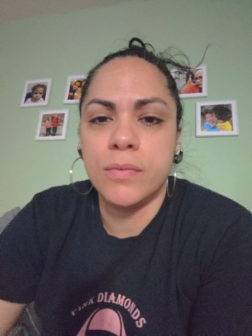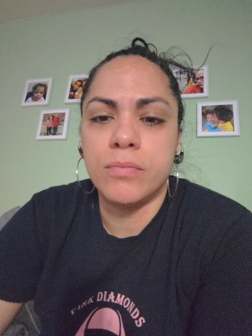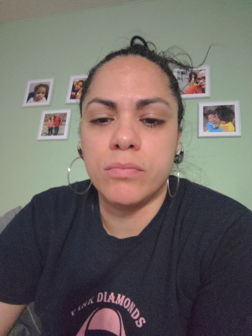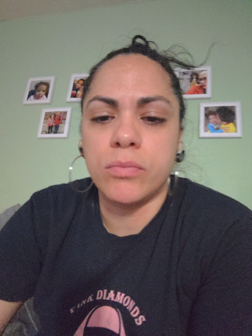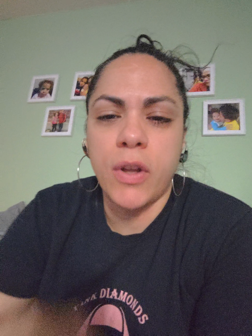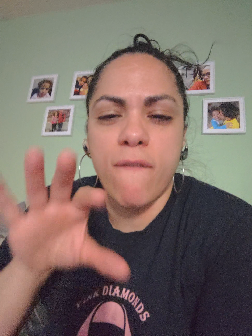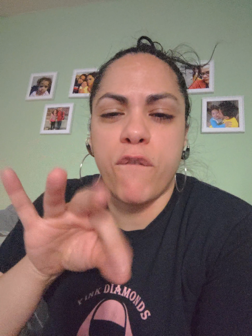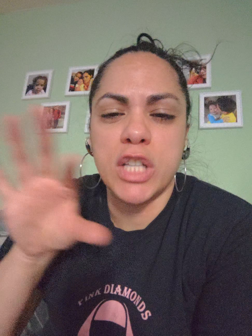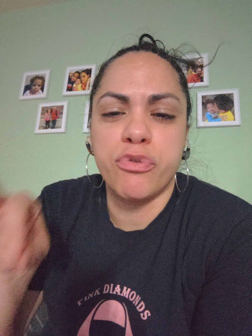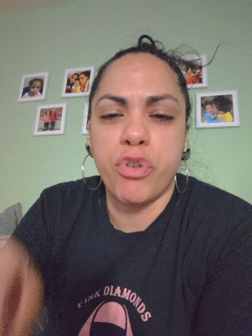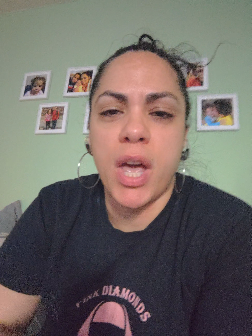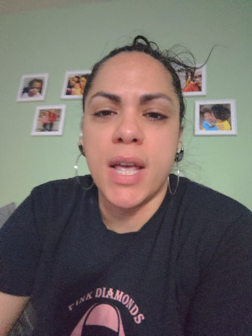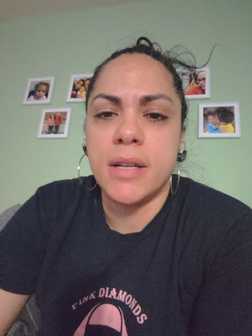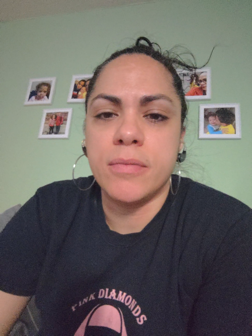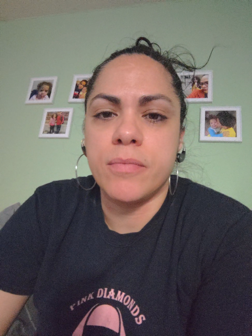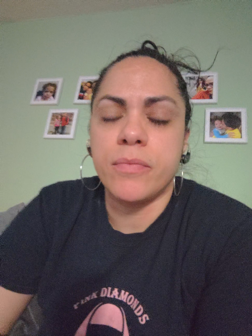french fries